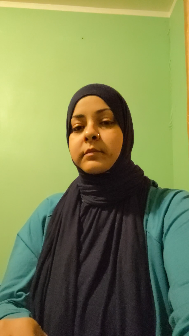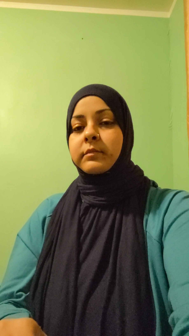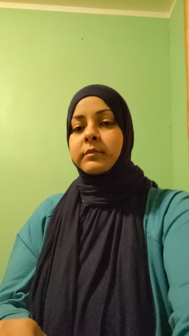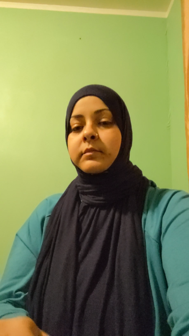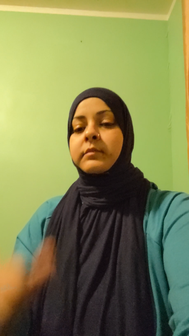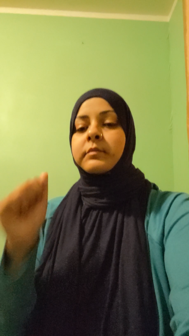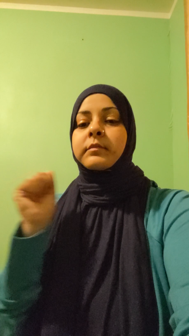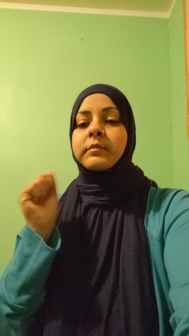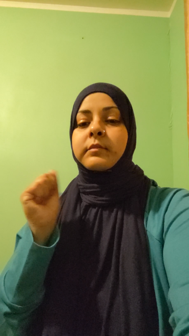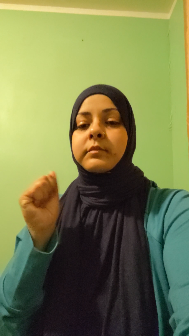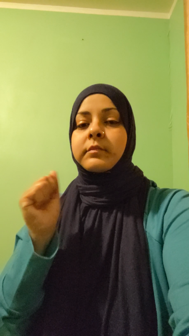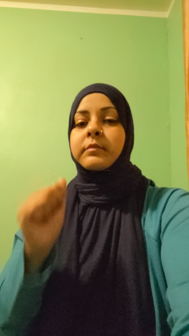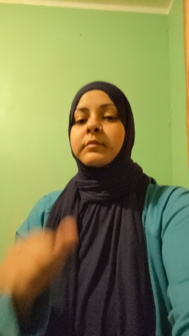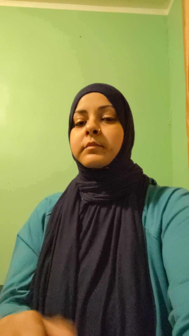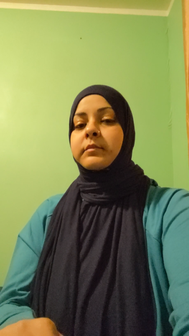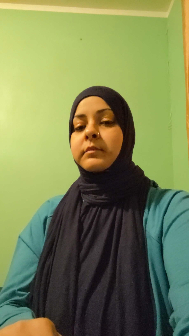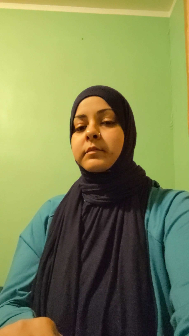cold